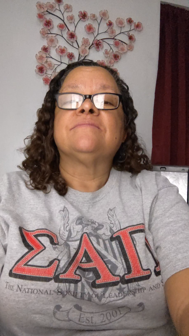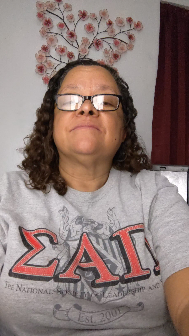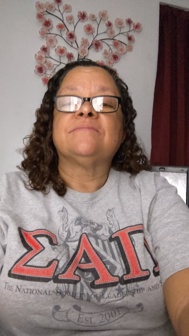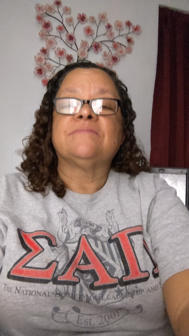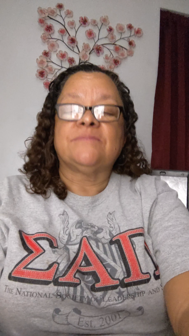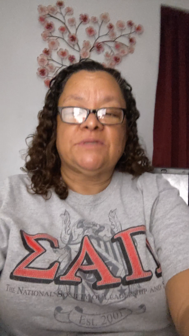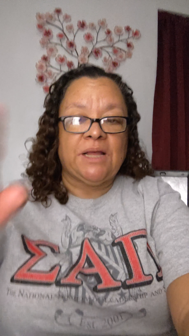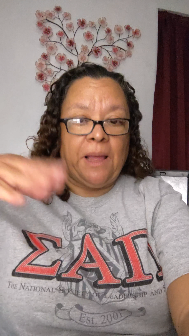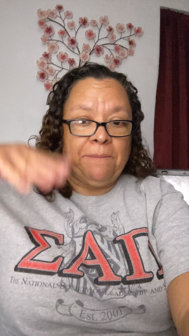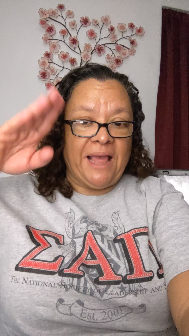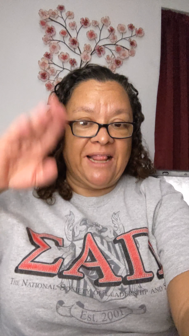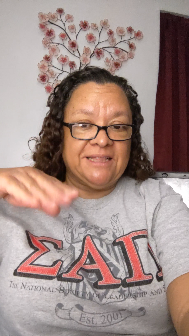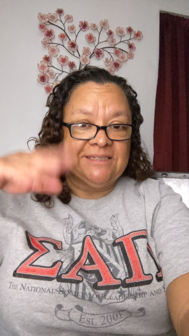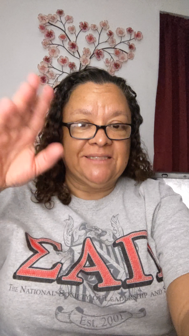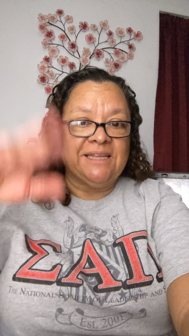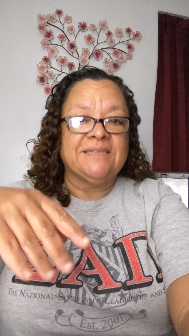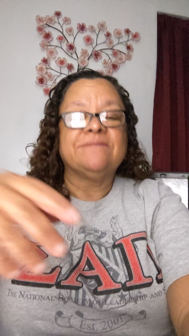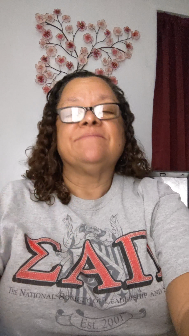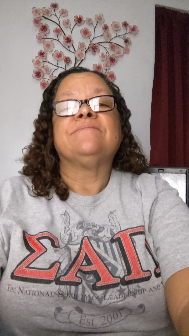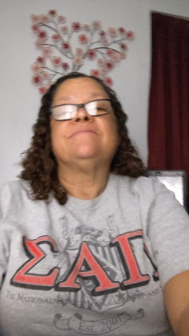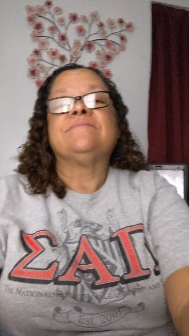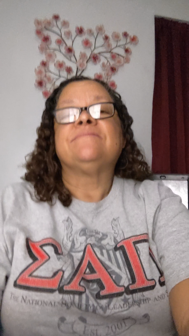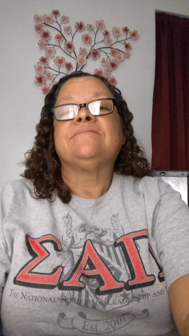paint